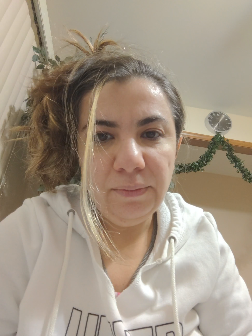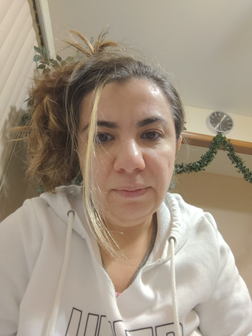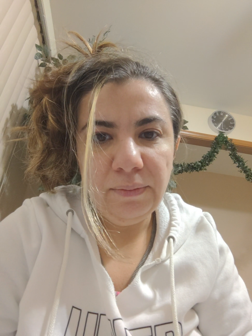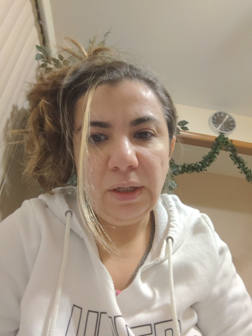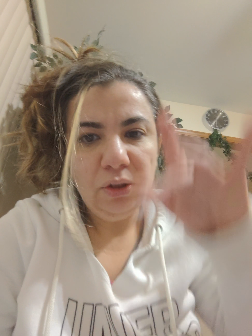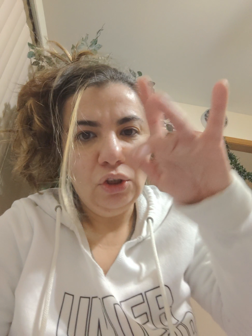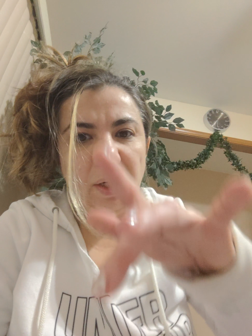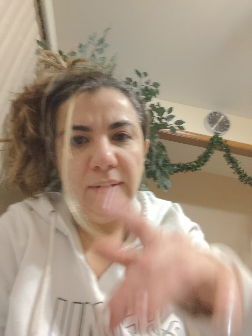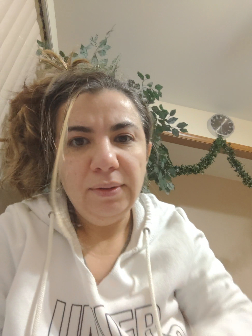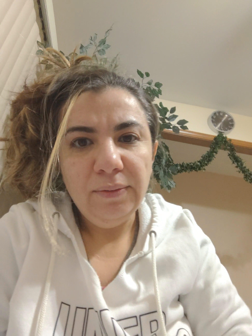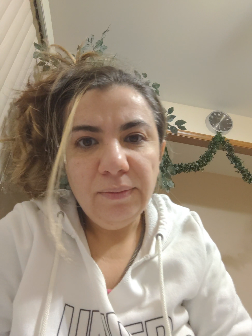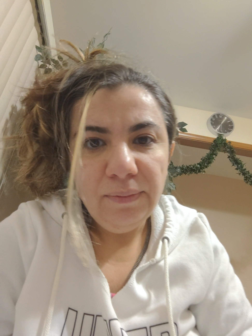touch